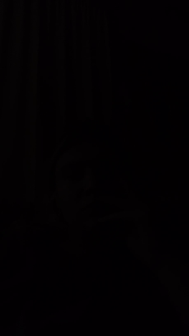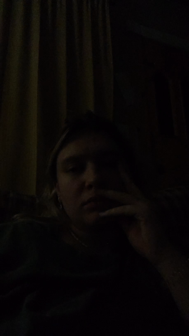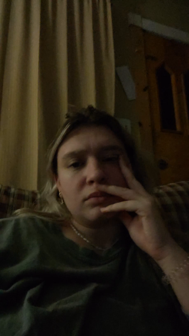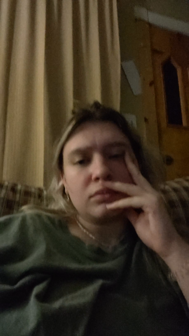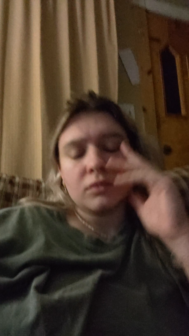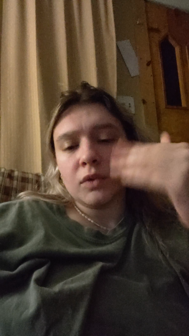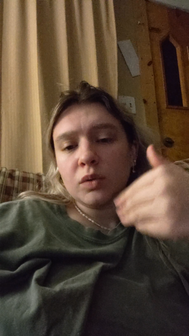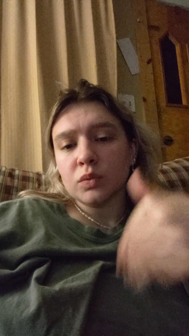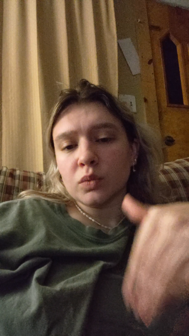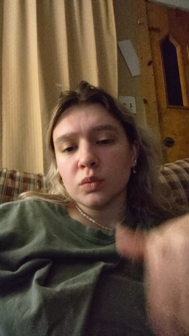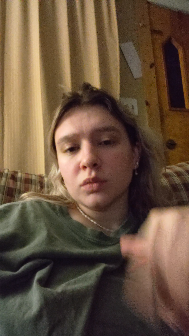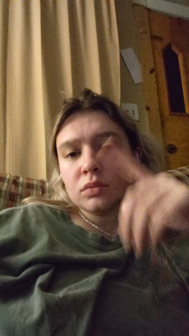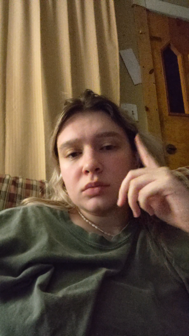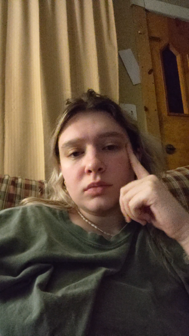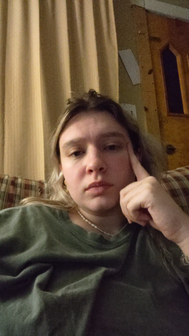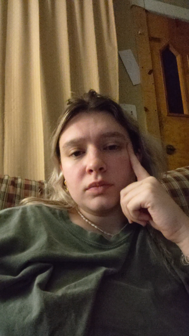shorts